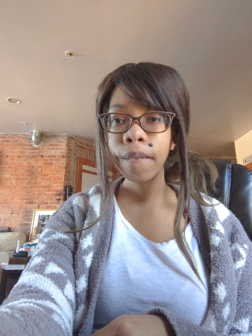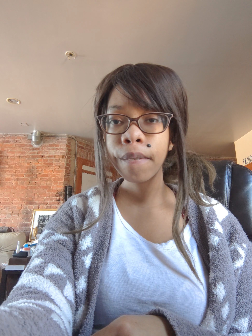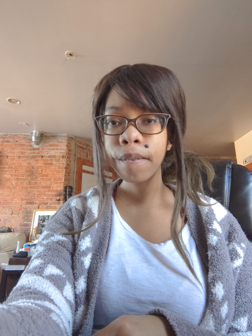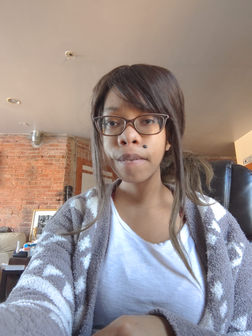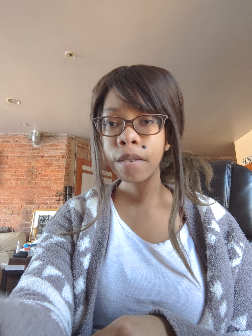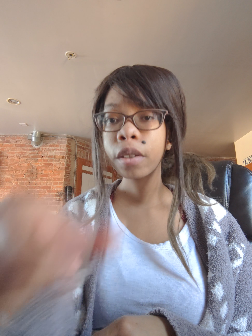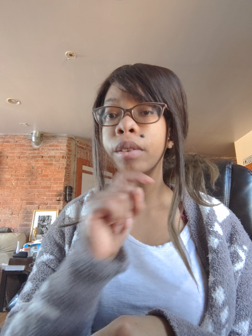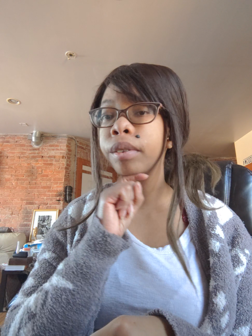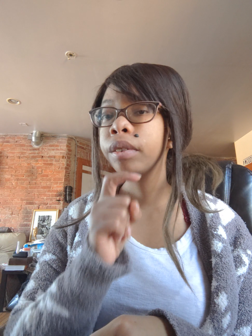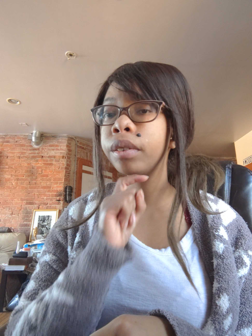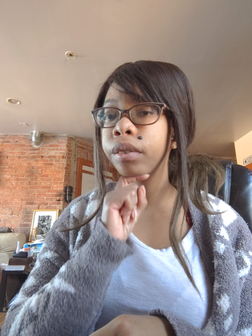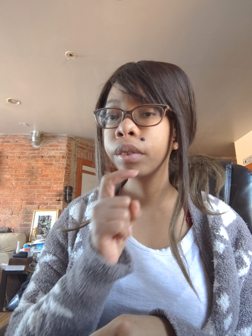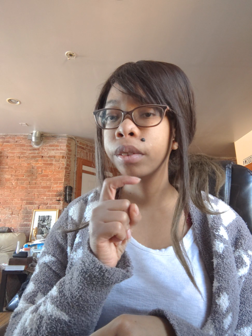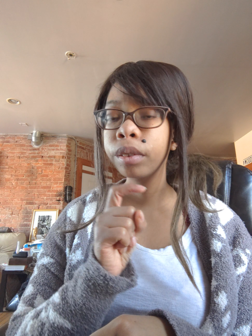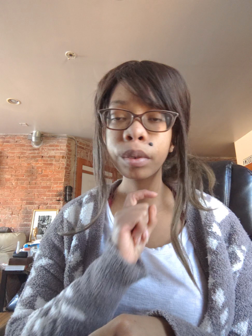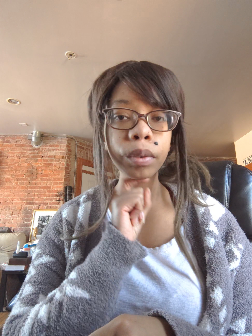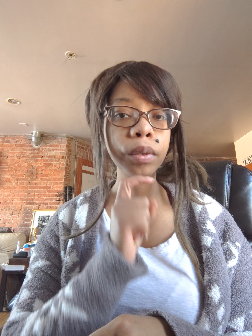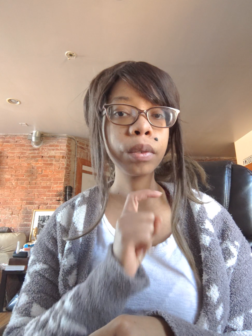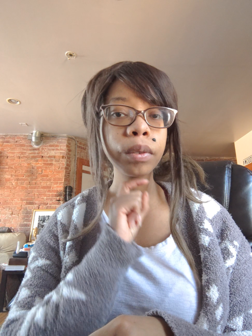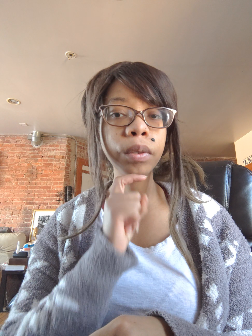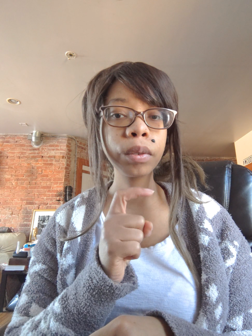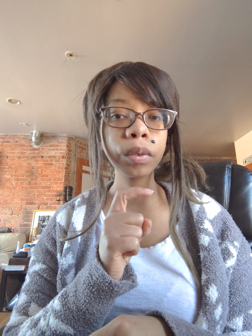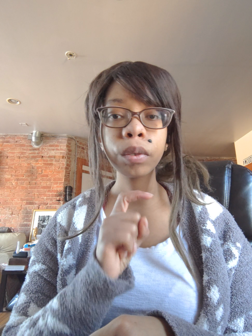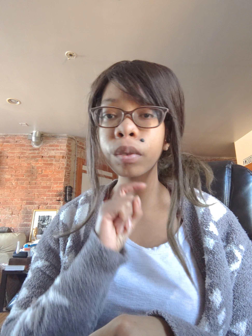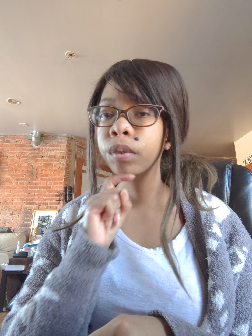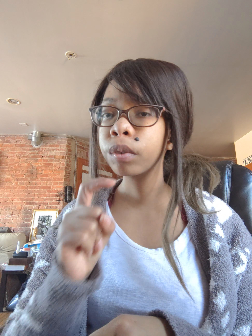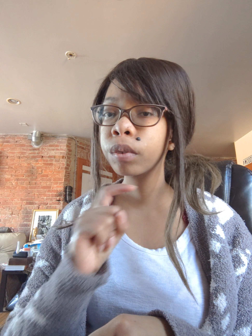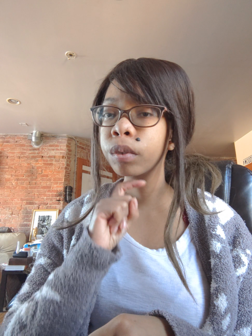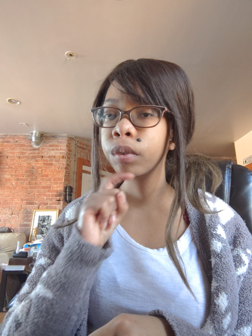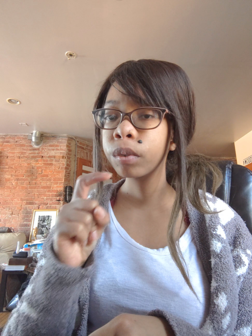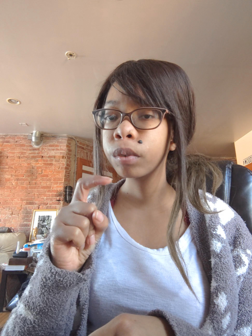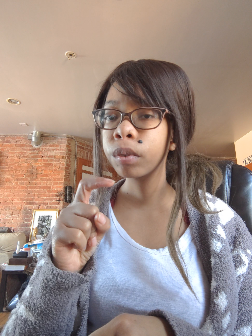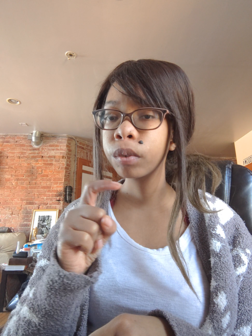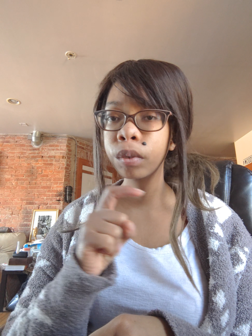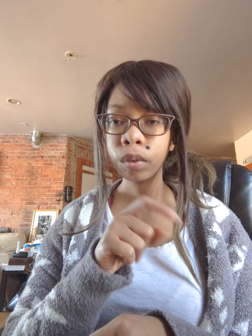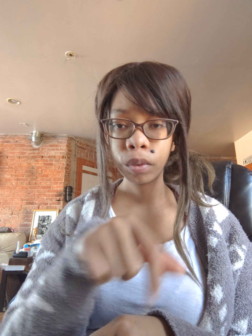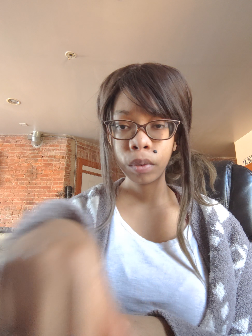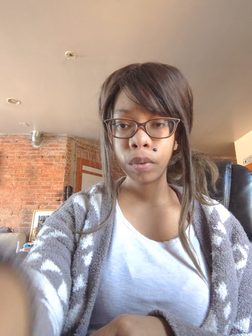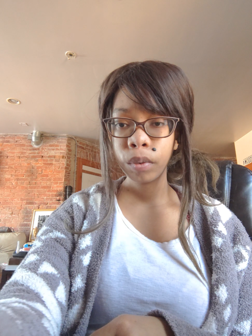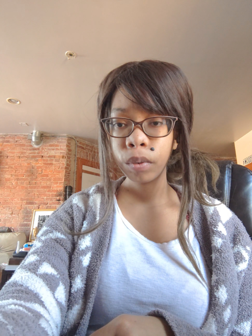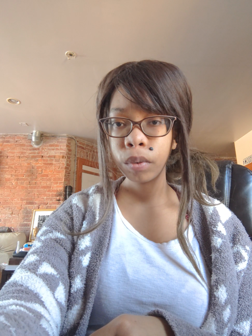garbage